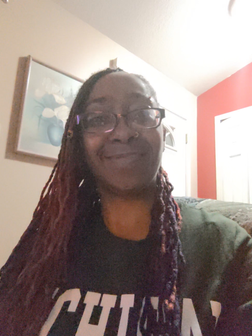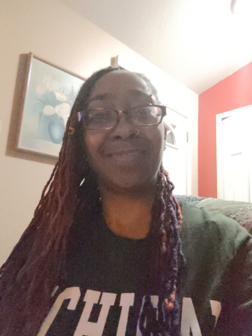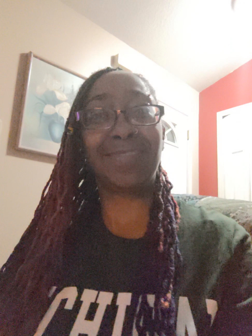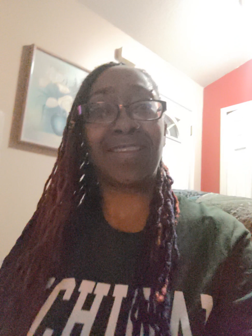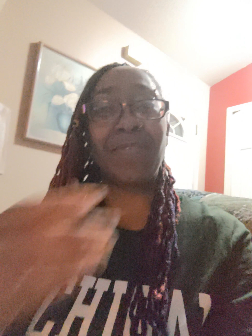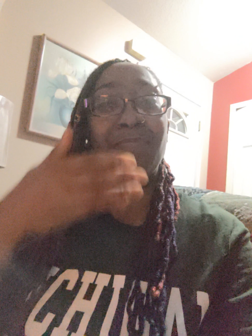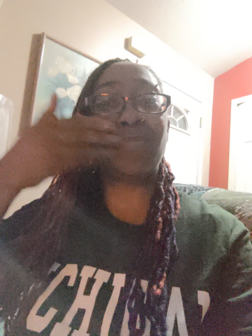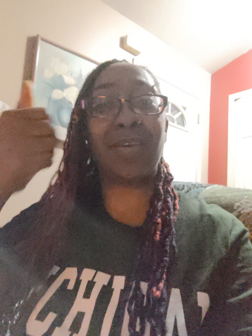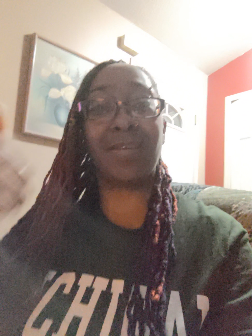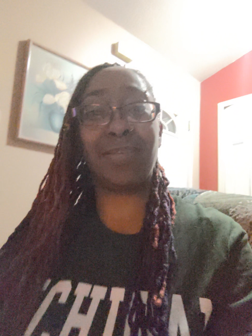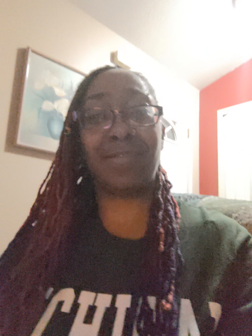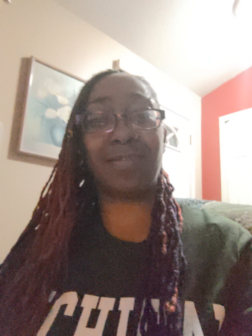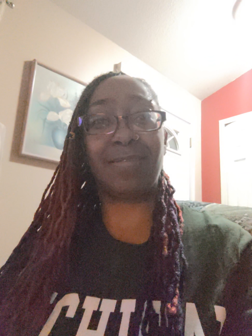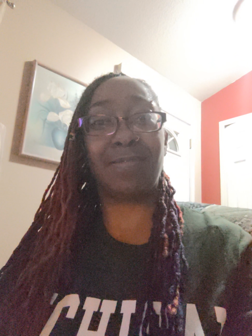better